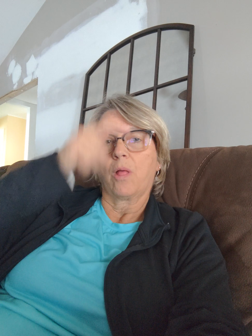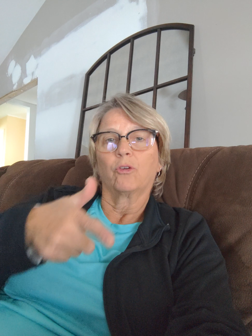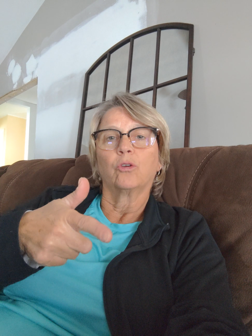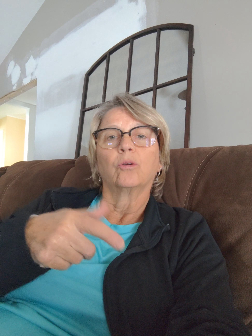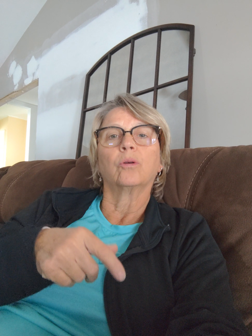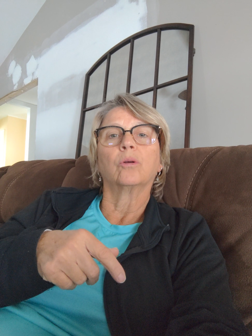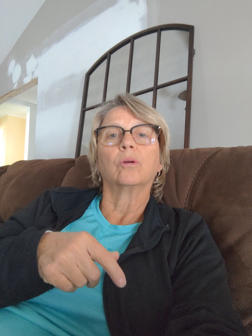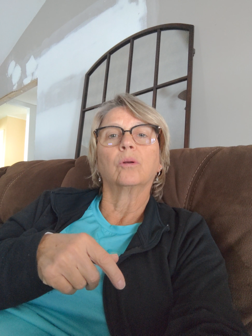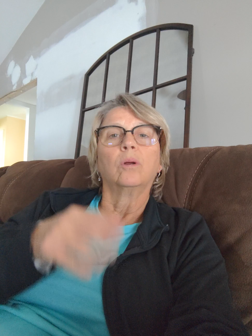brother